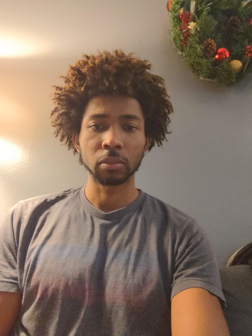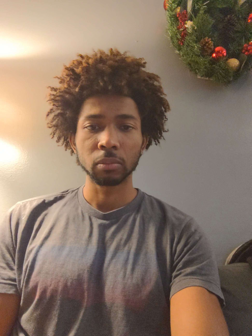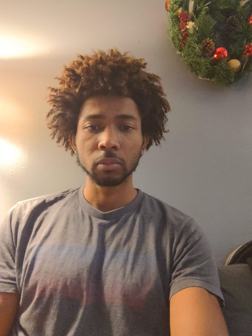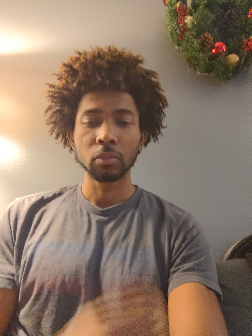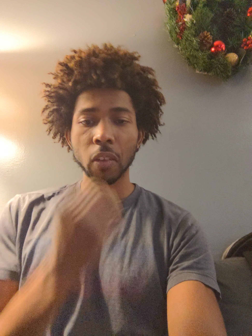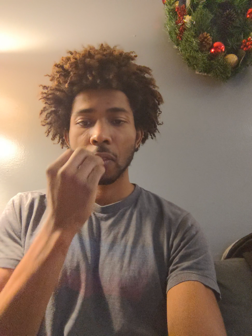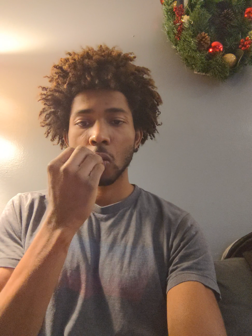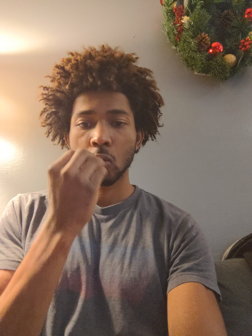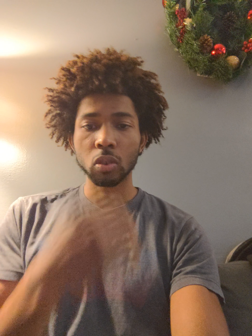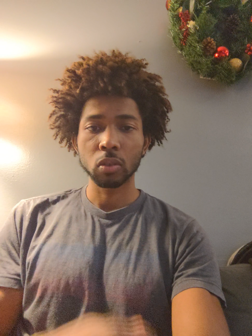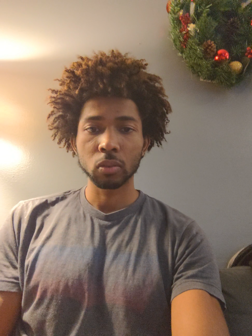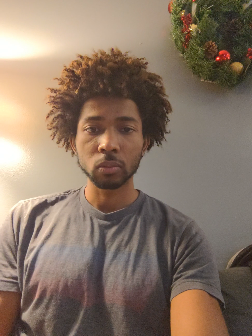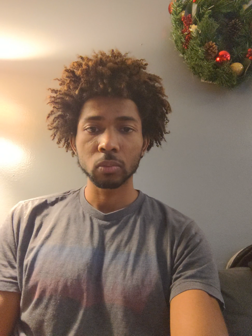food